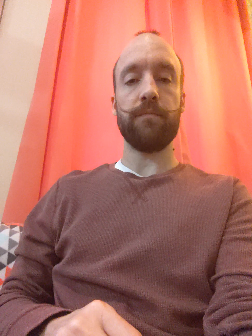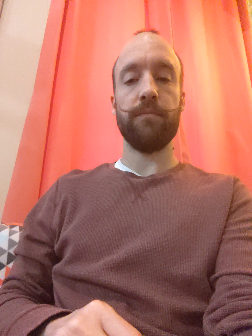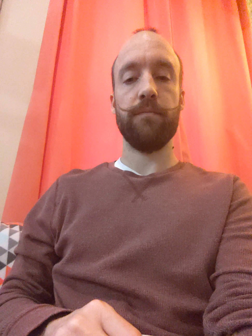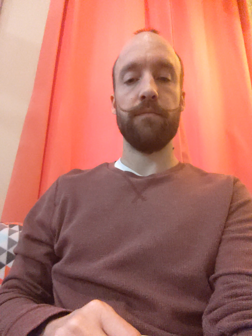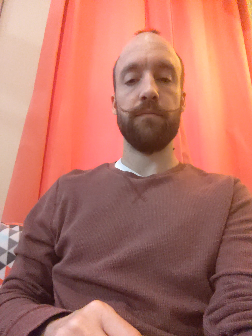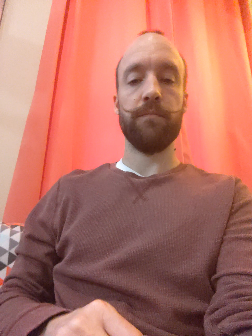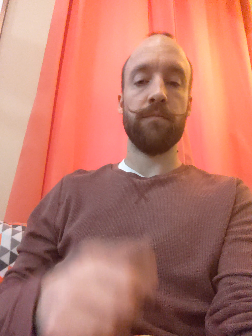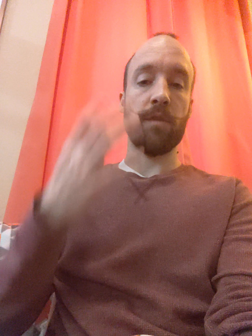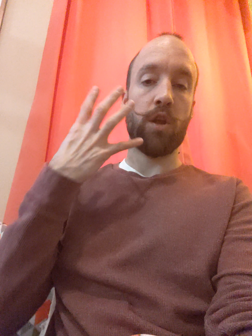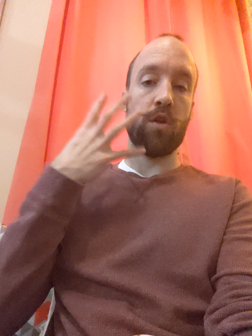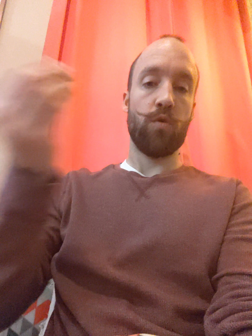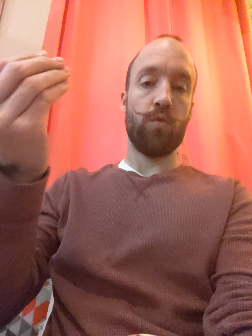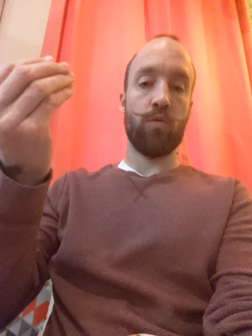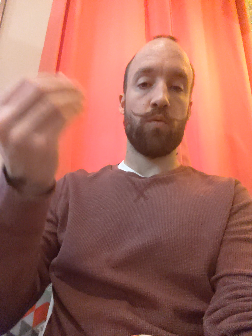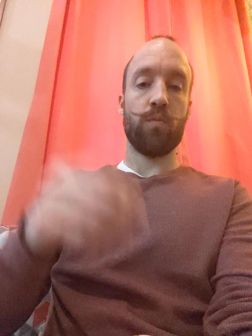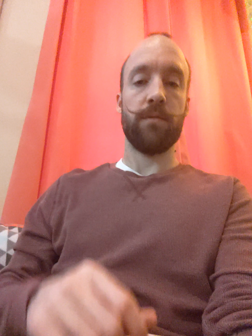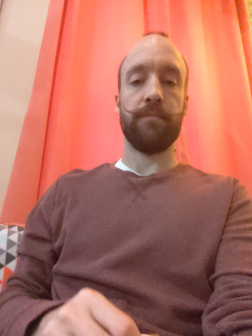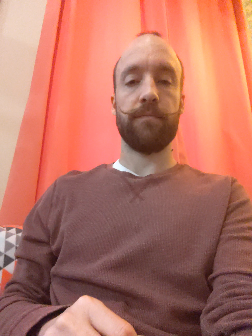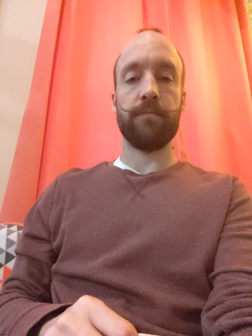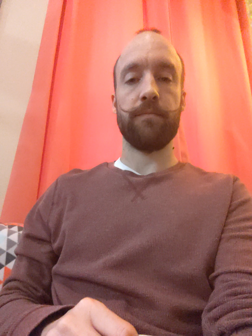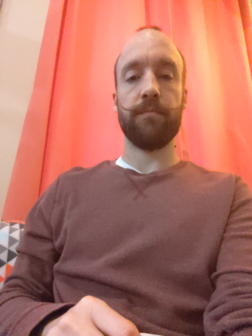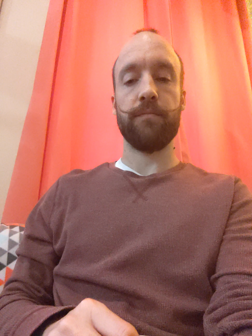go